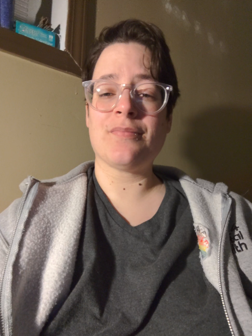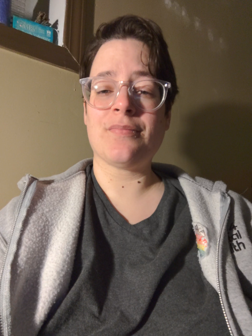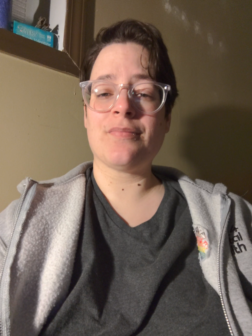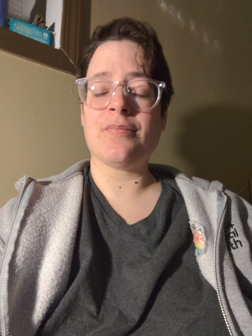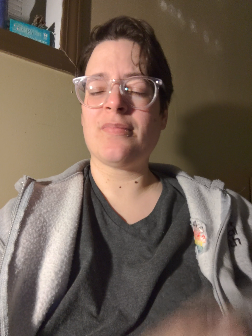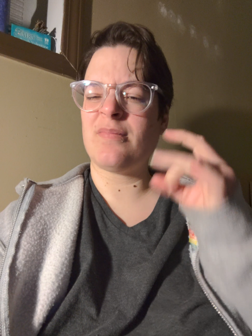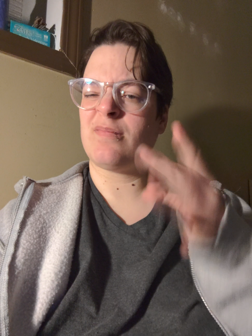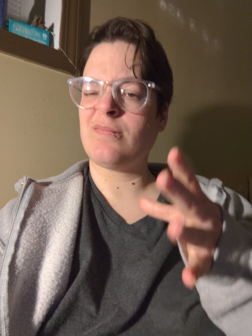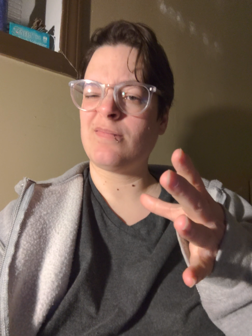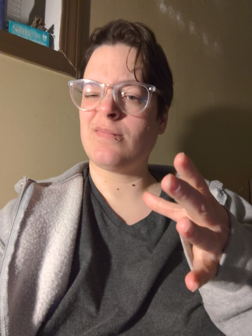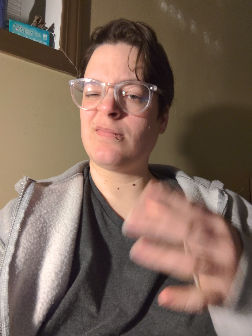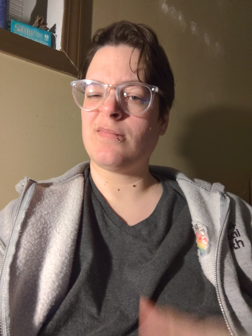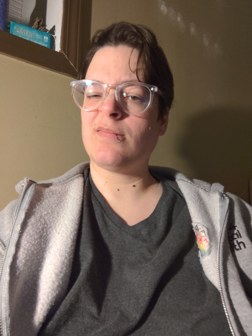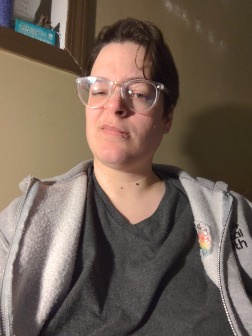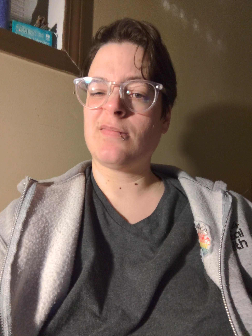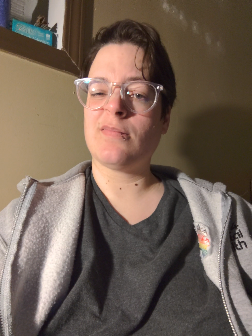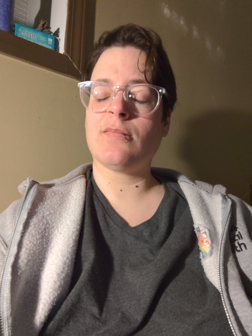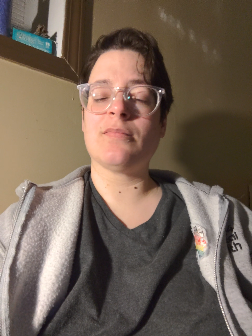hate